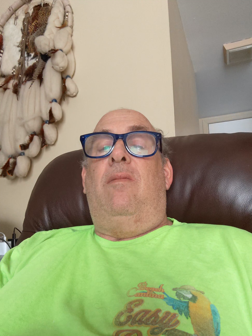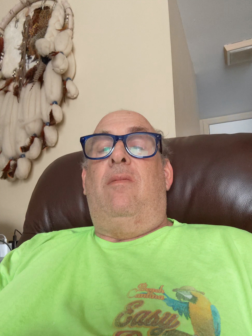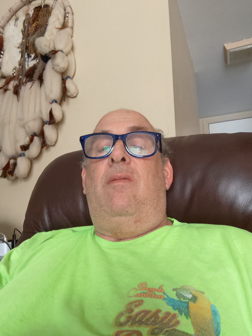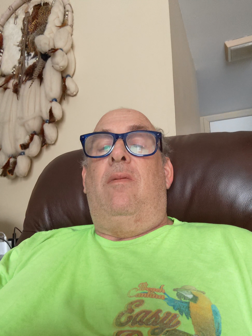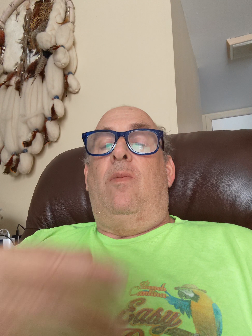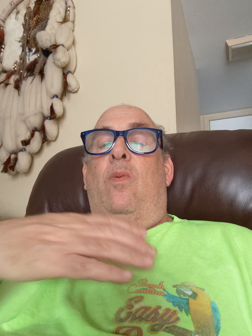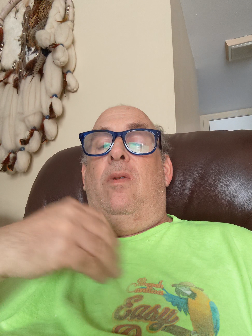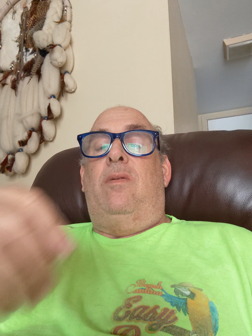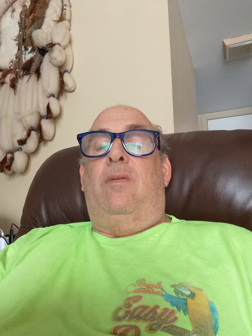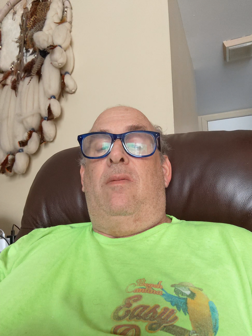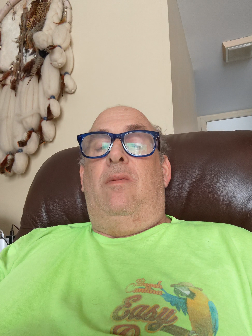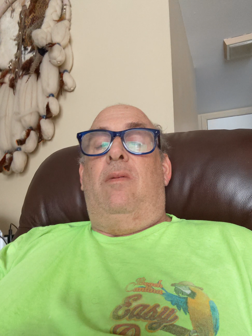white